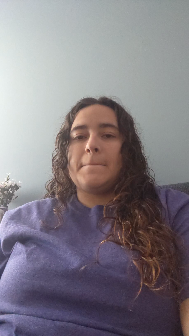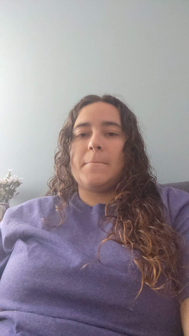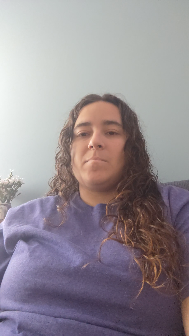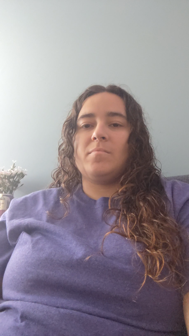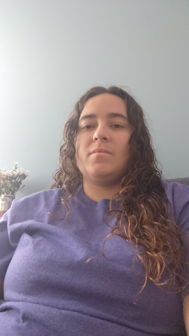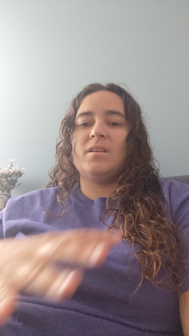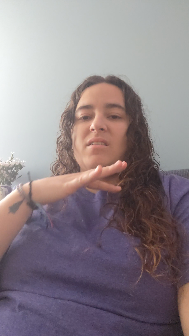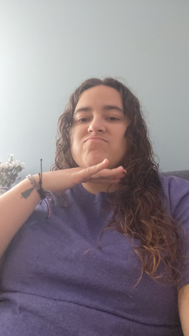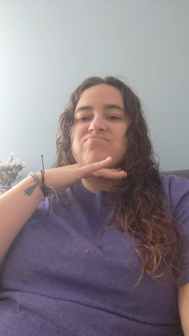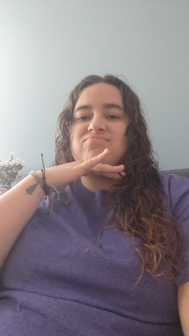naughty